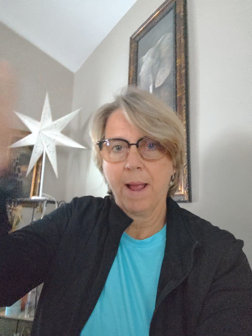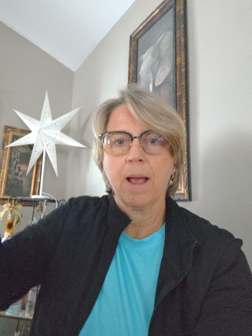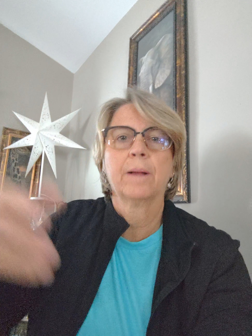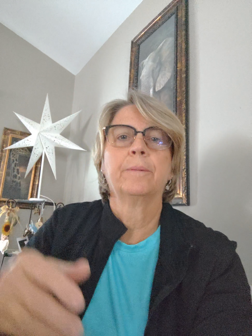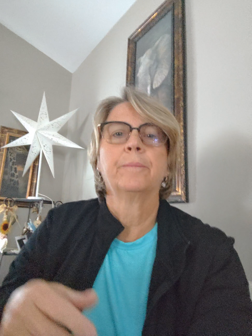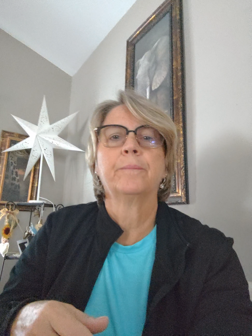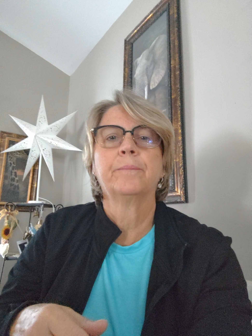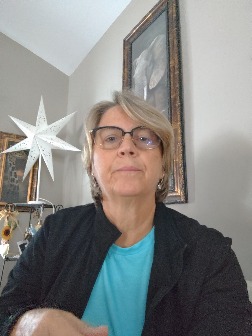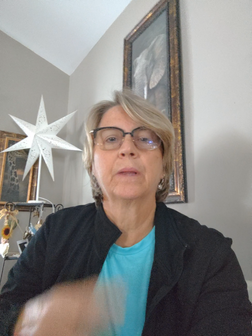grandpa